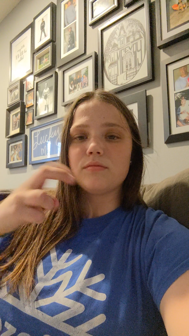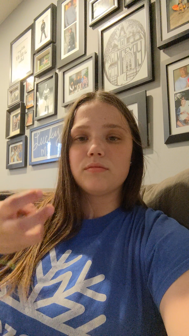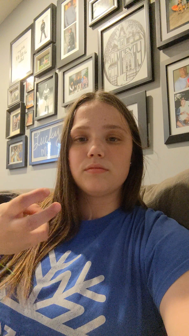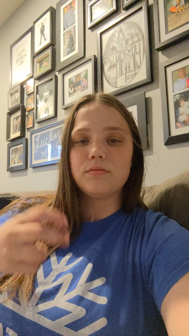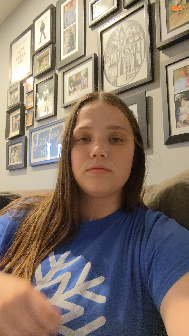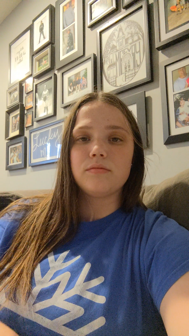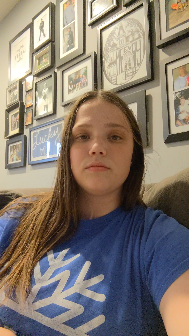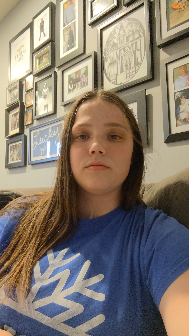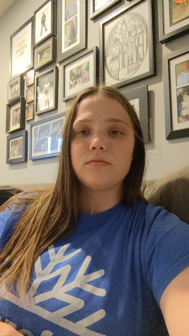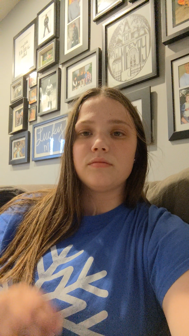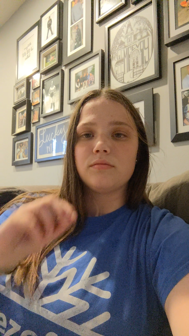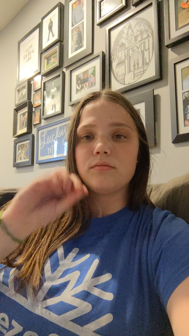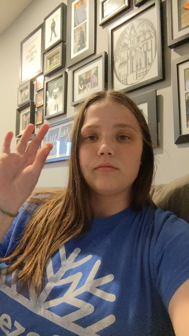off